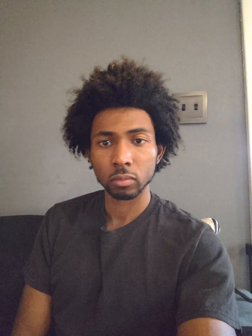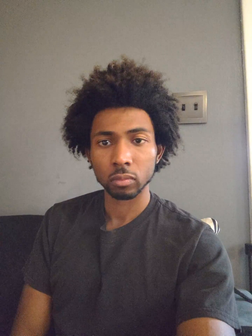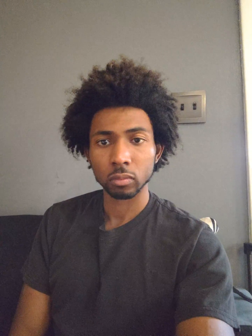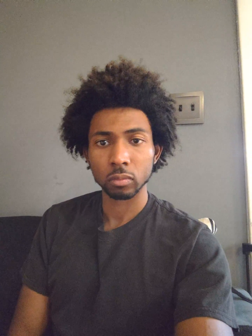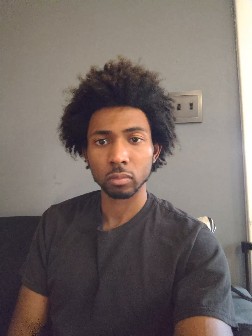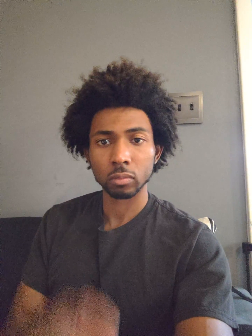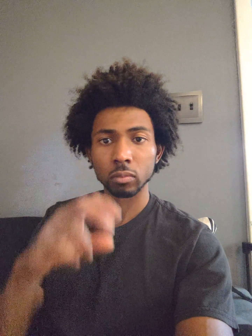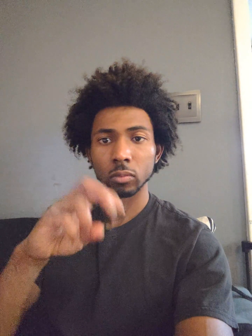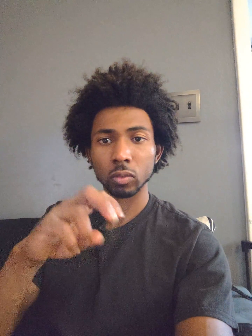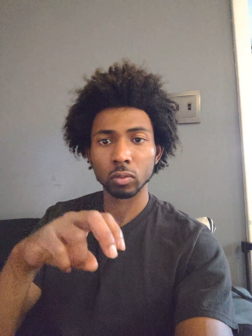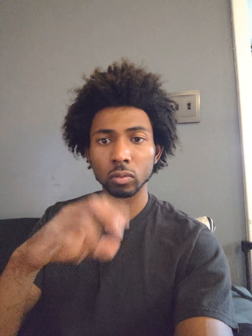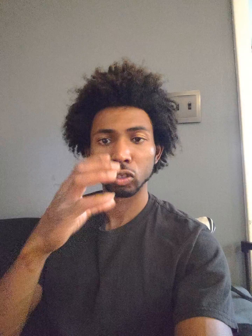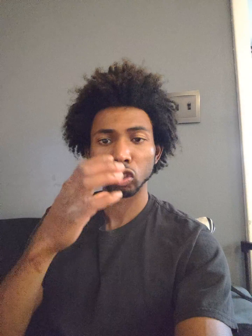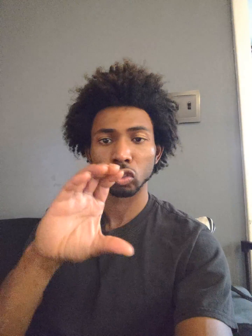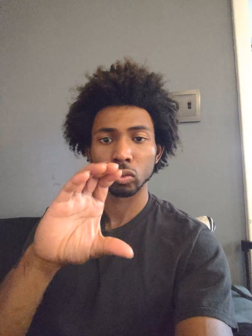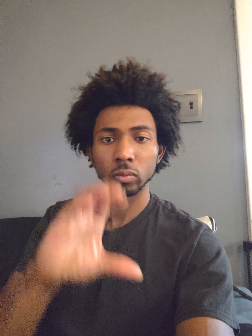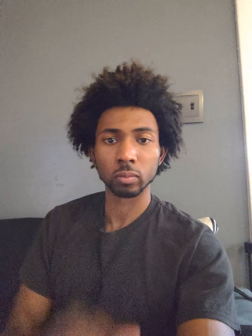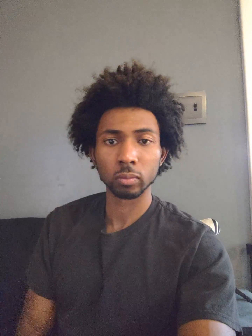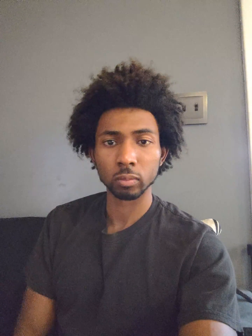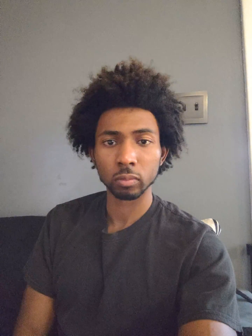potato chip